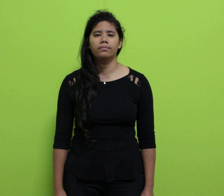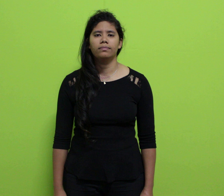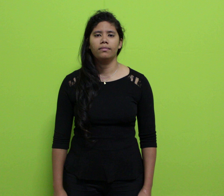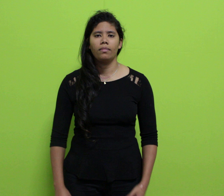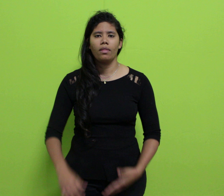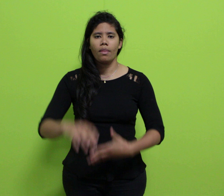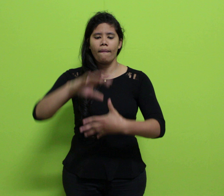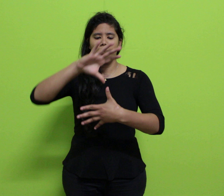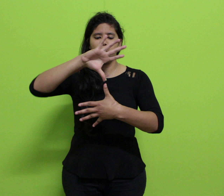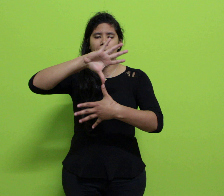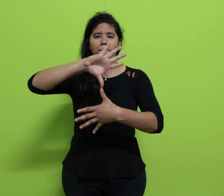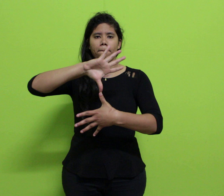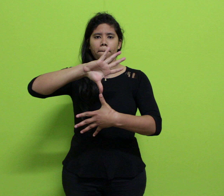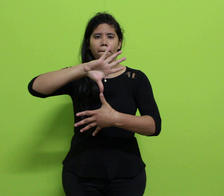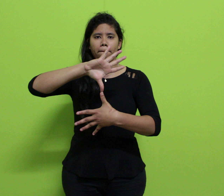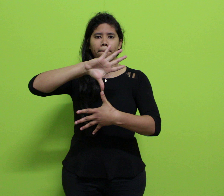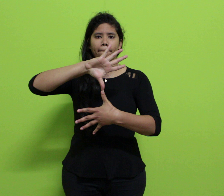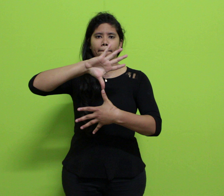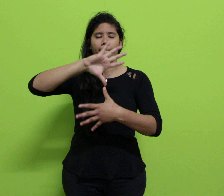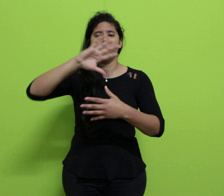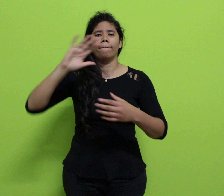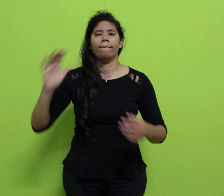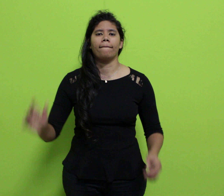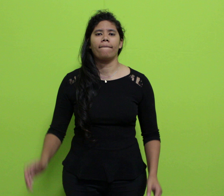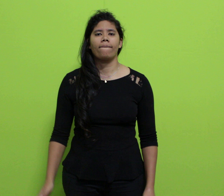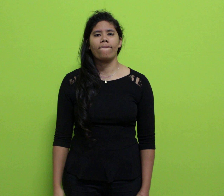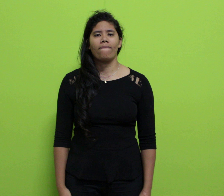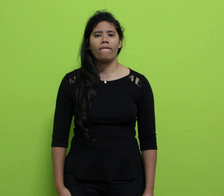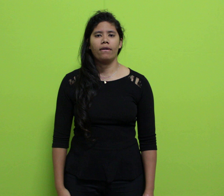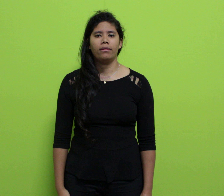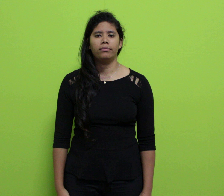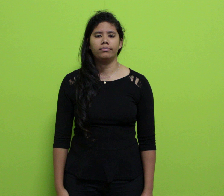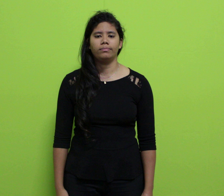América